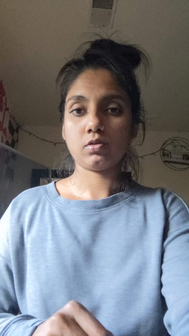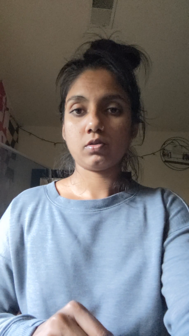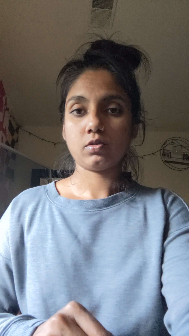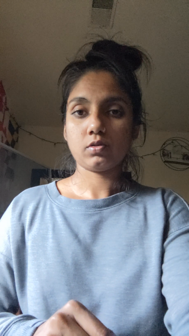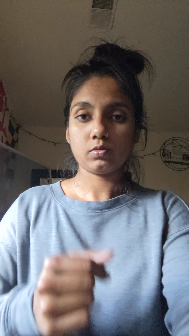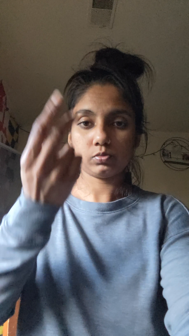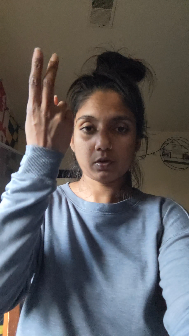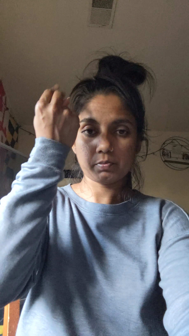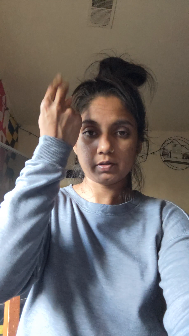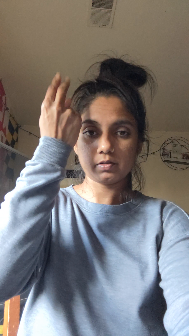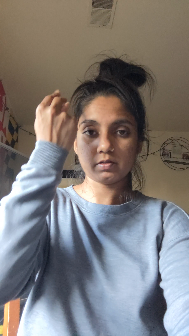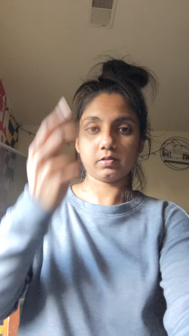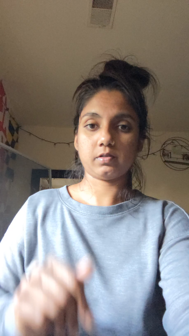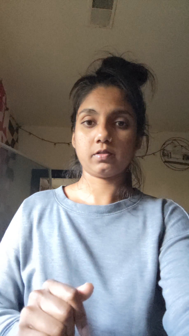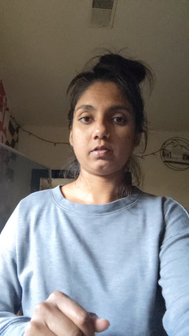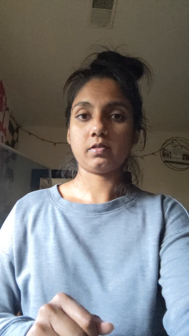rabbit